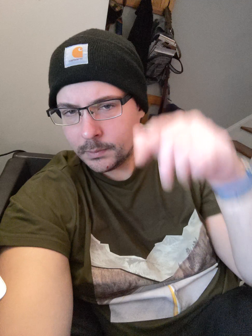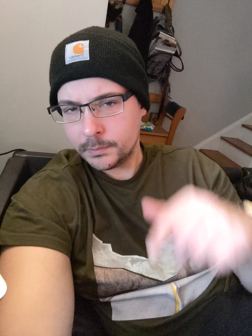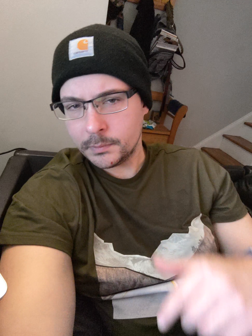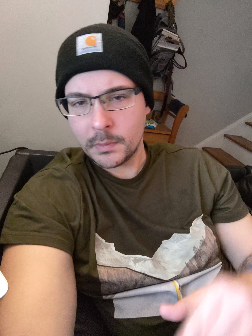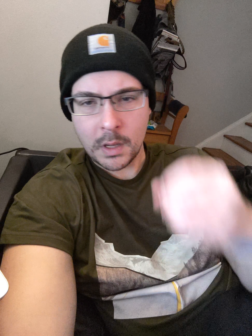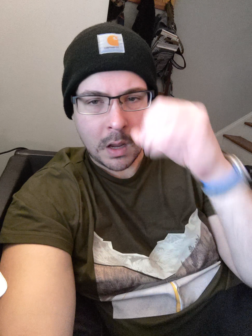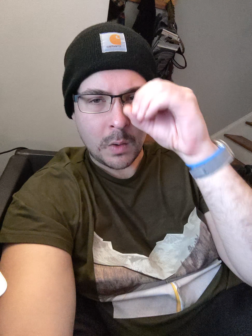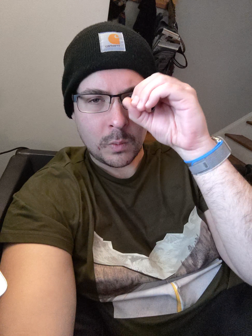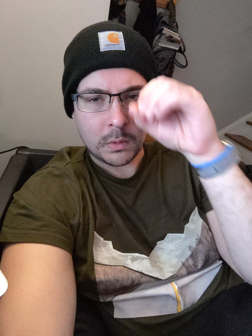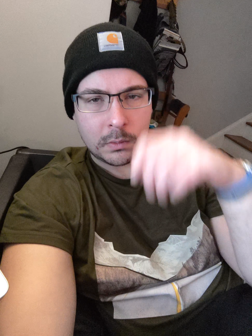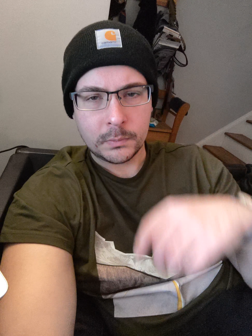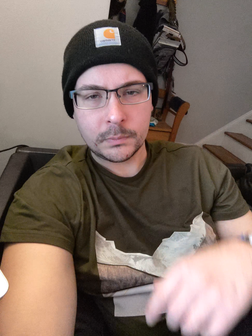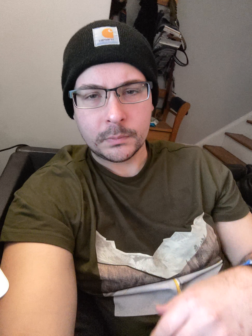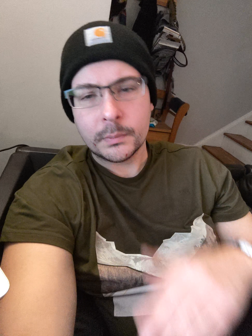owl